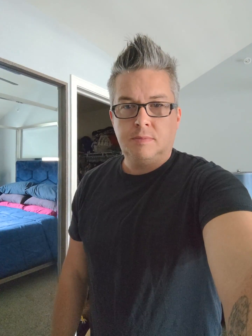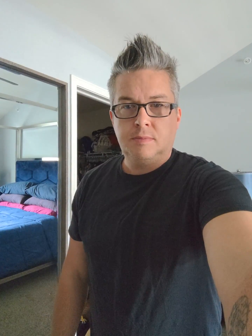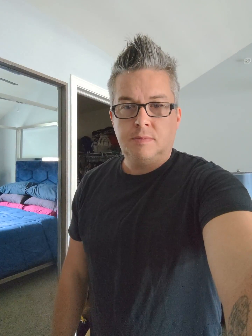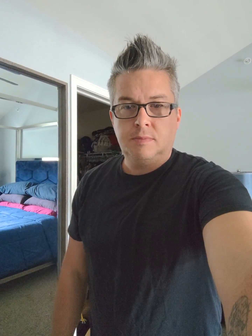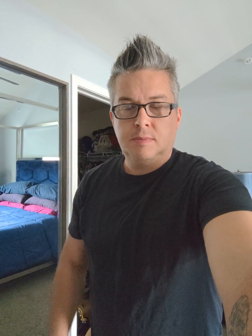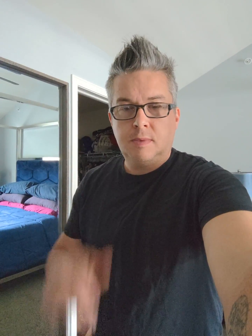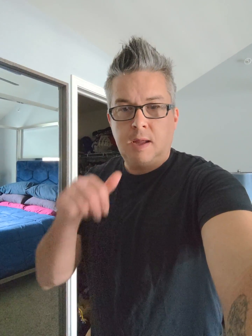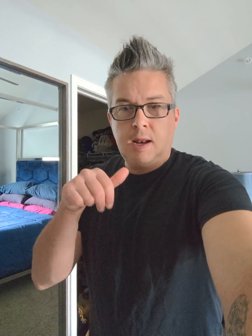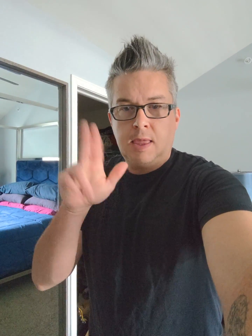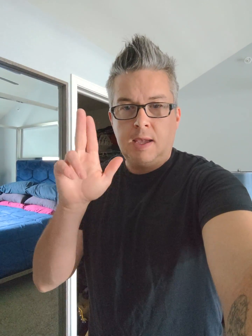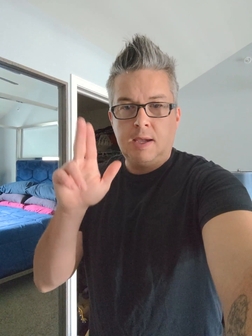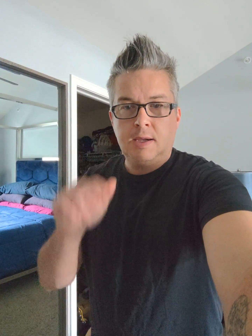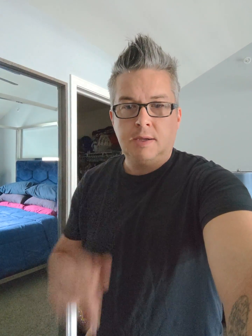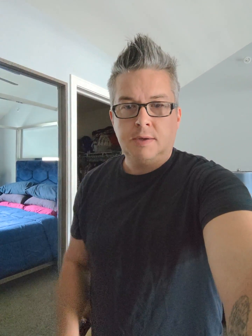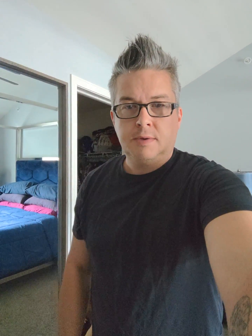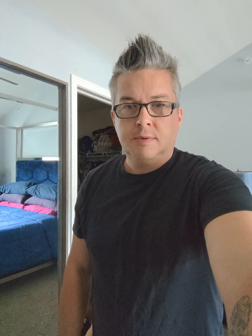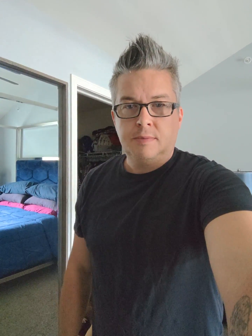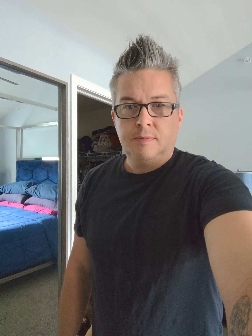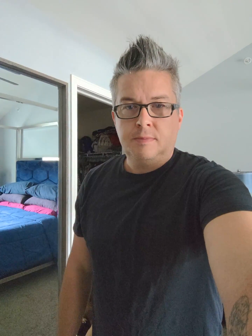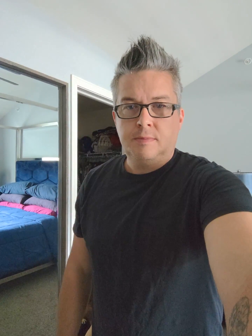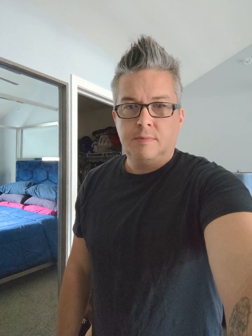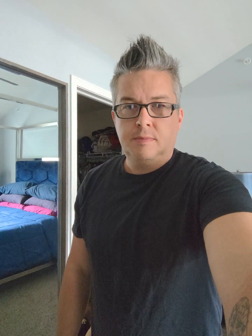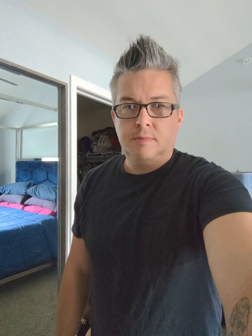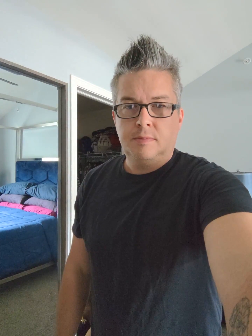lick